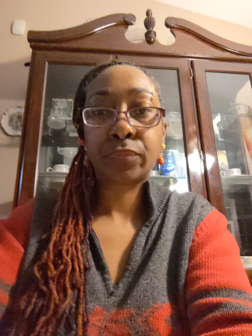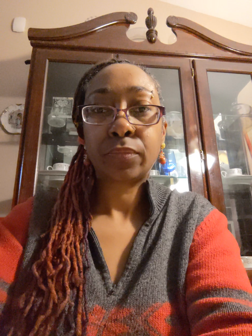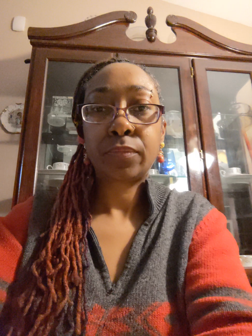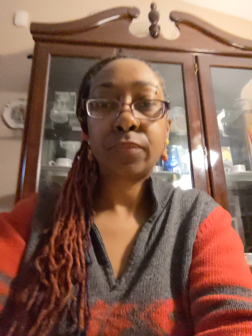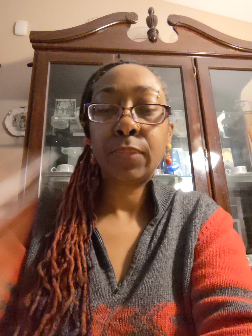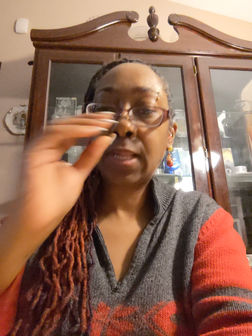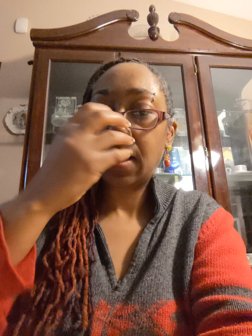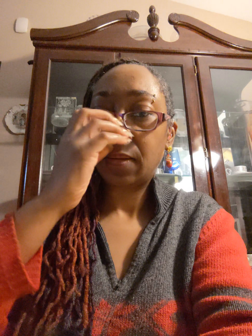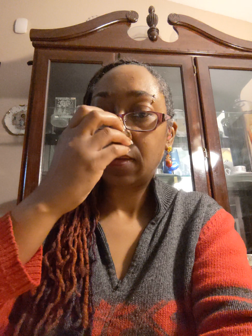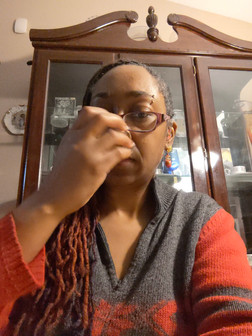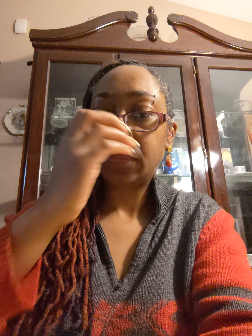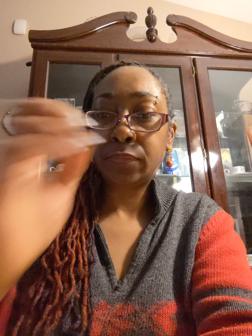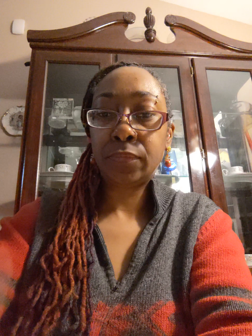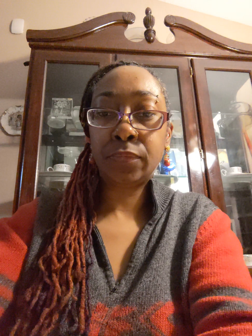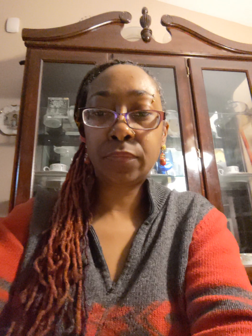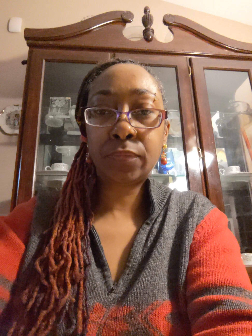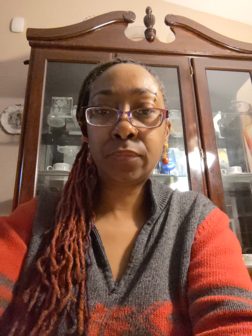clown